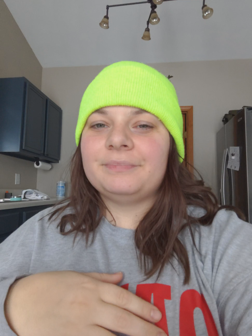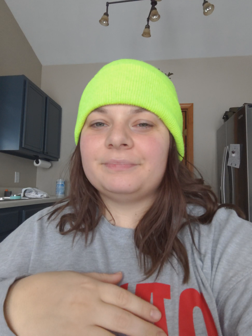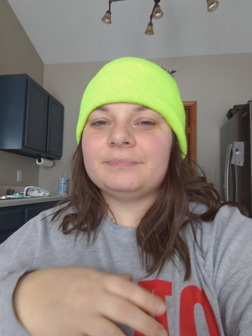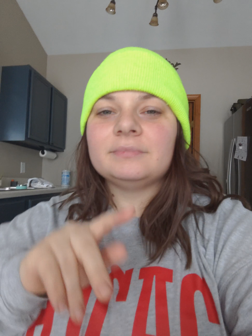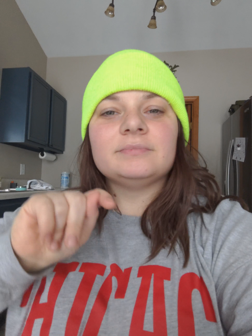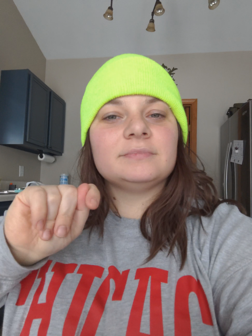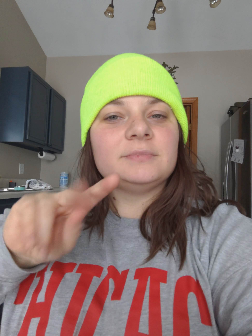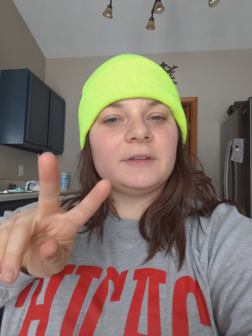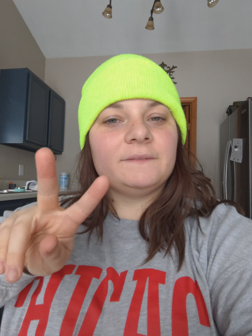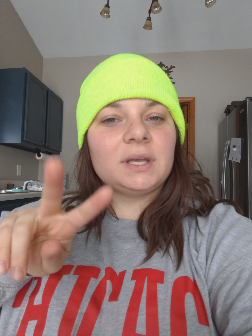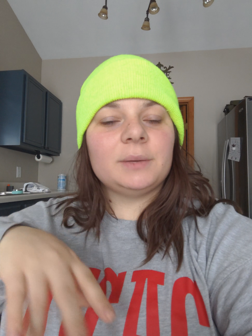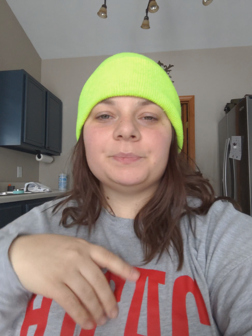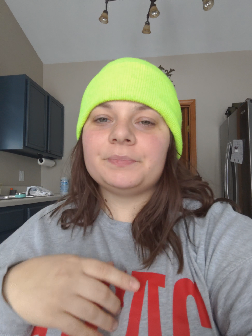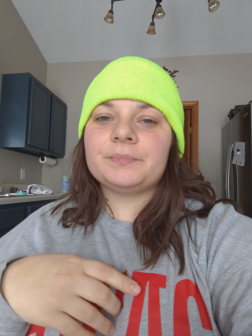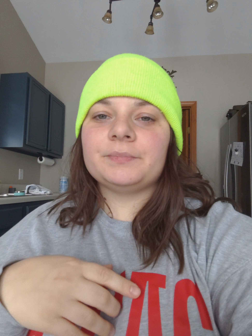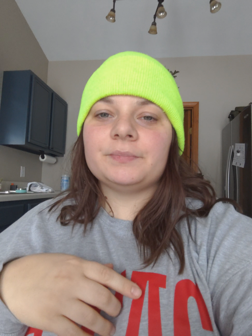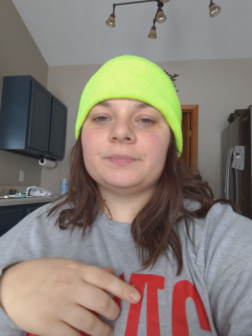TV